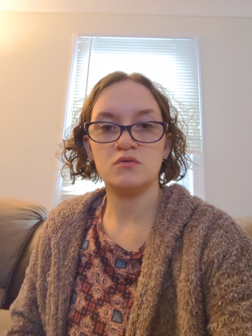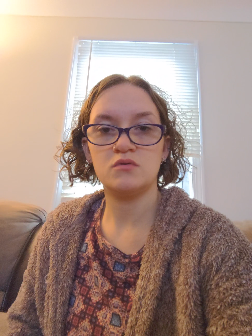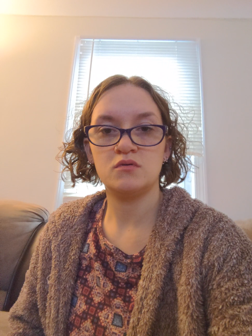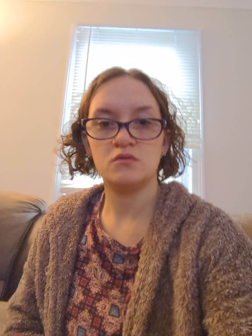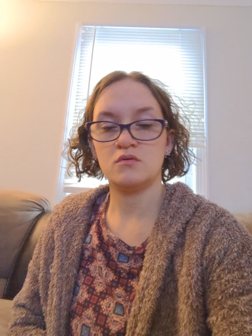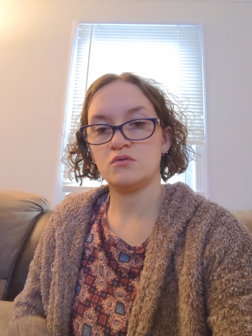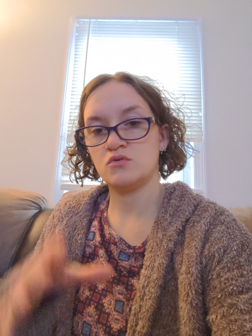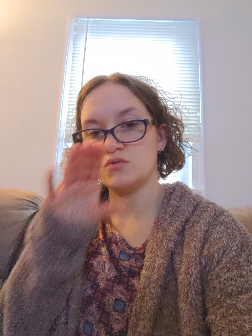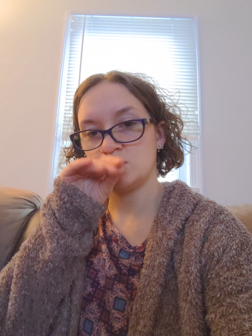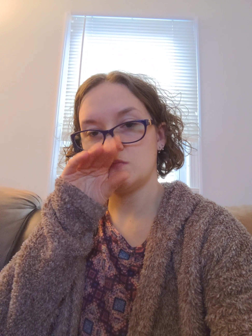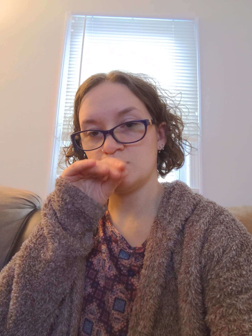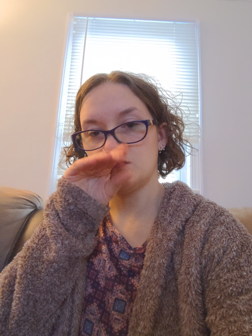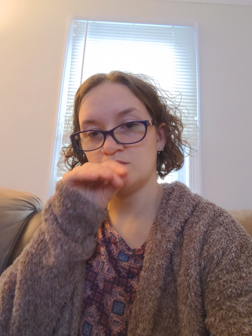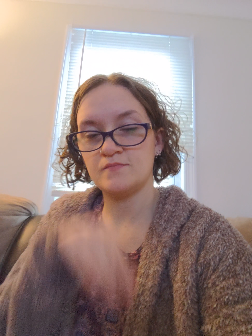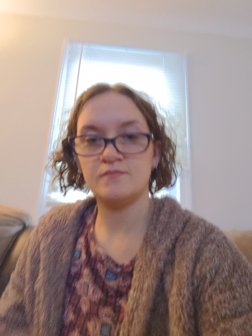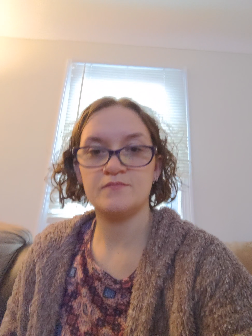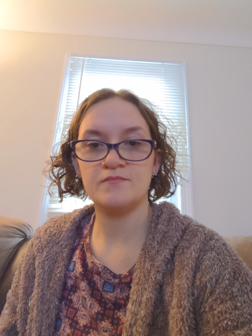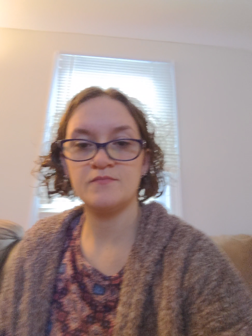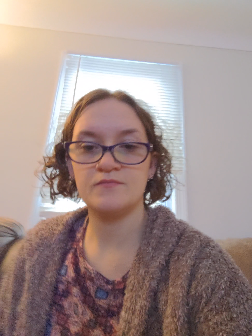goose